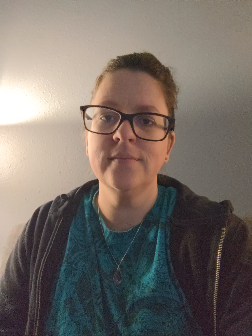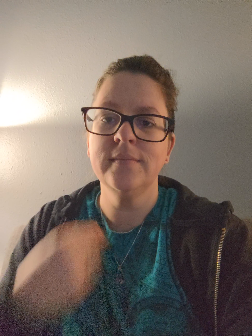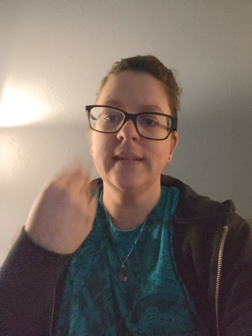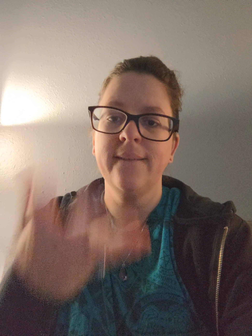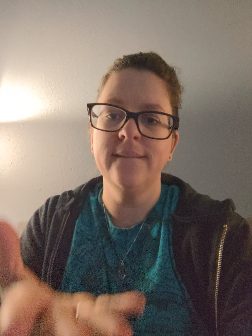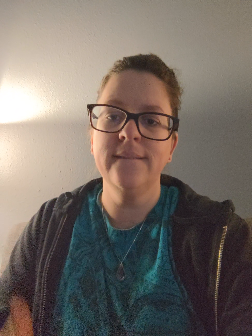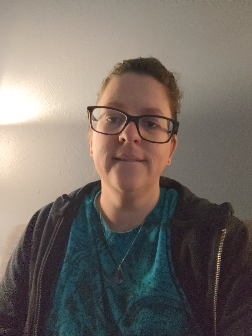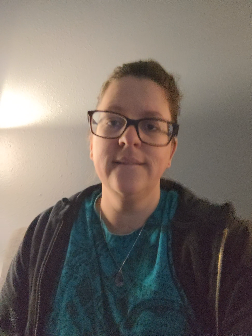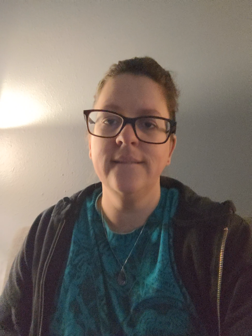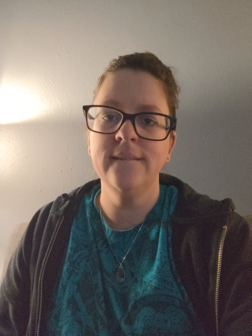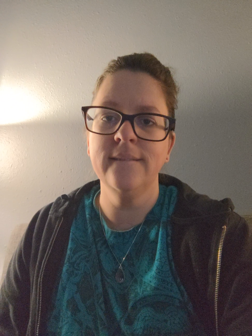give